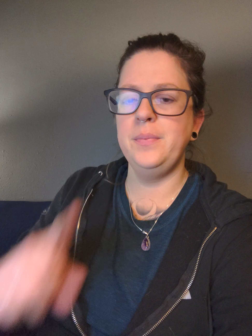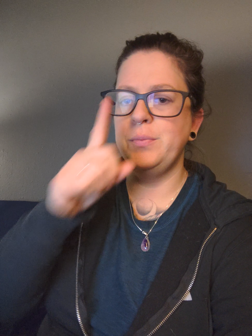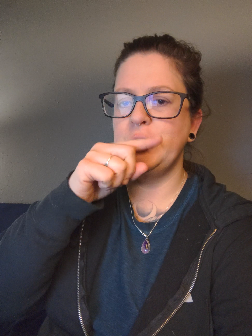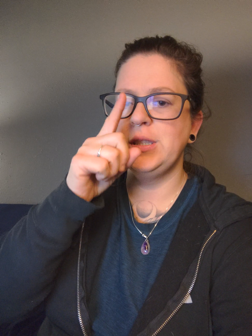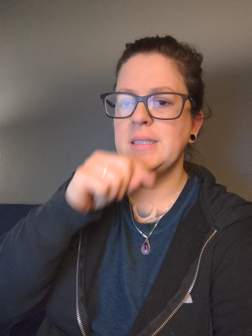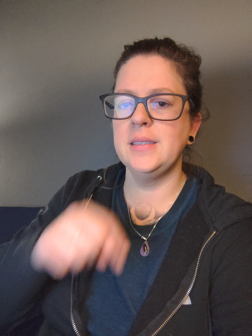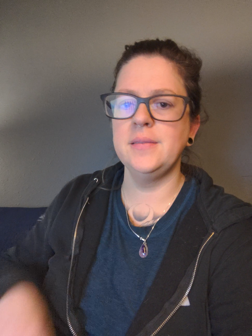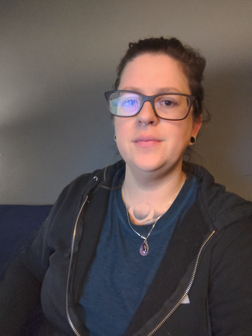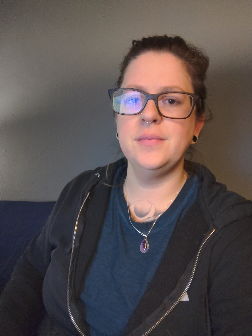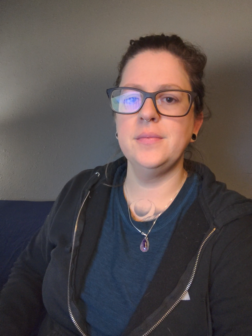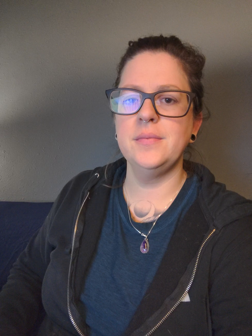pretend